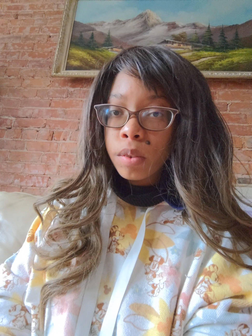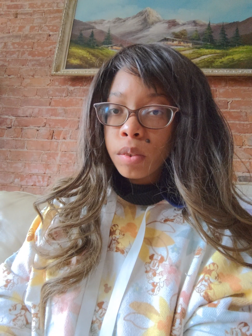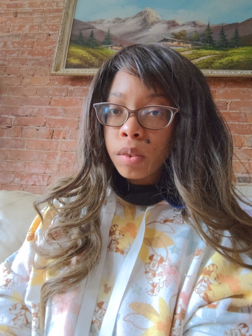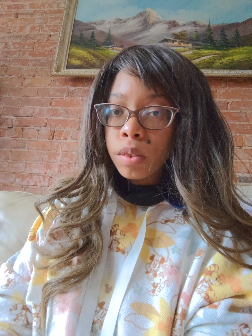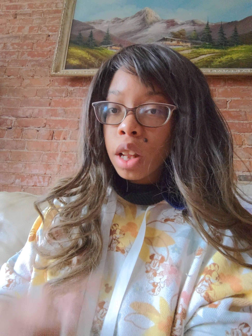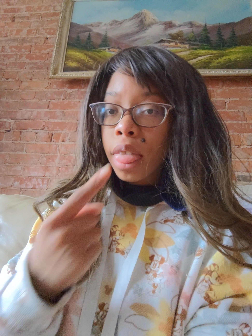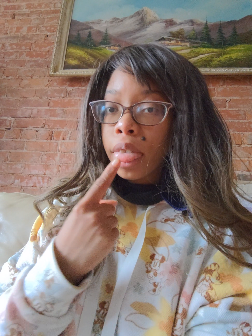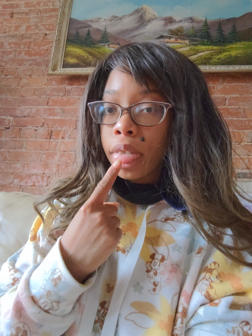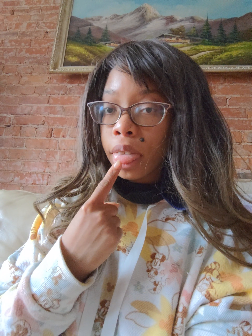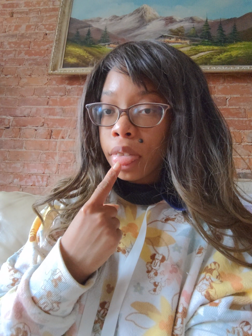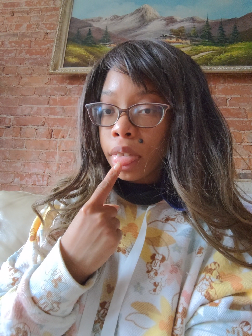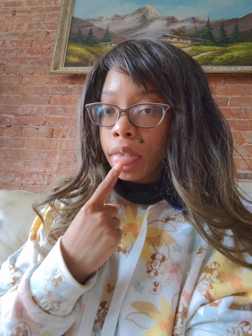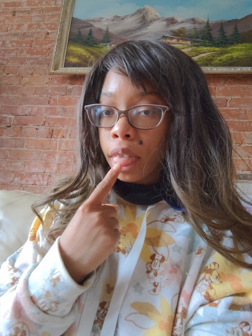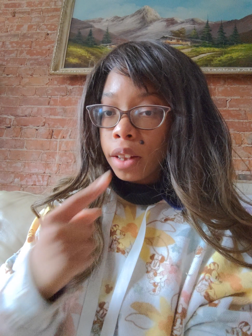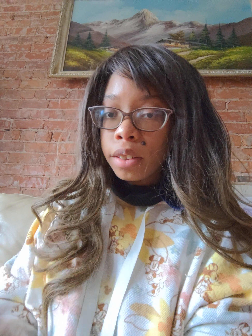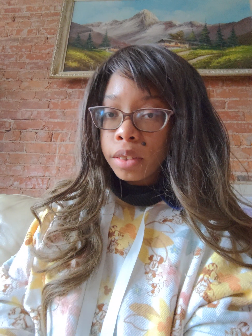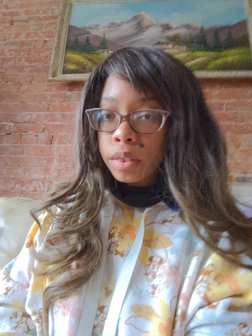tongue